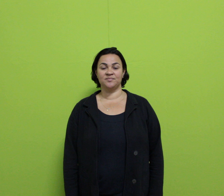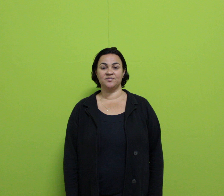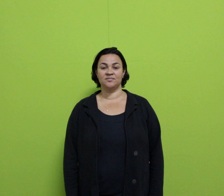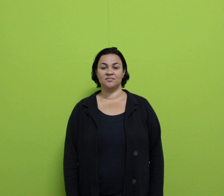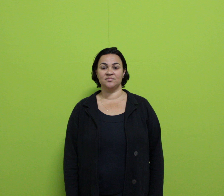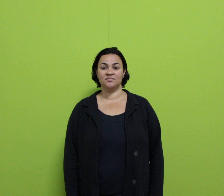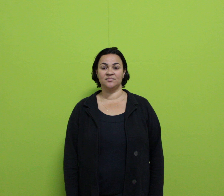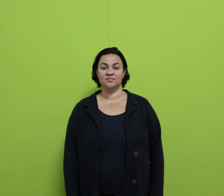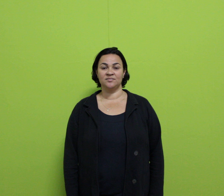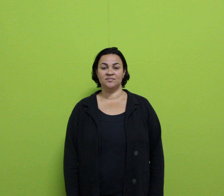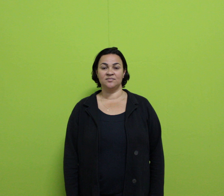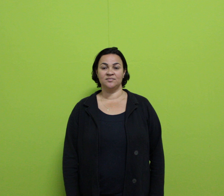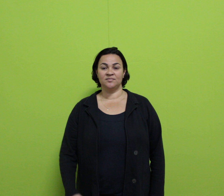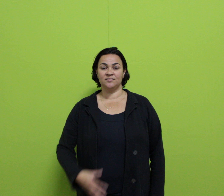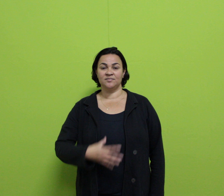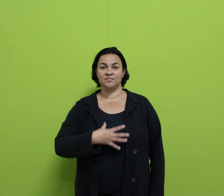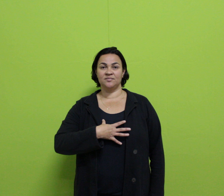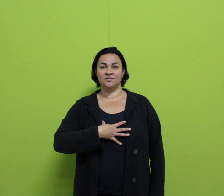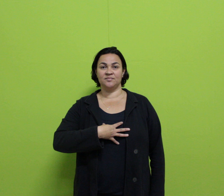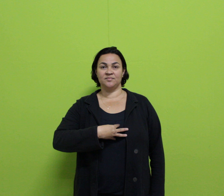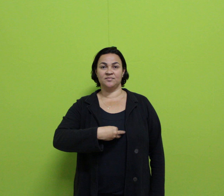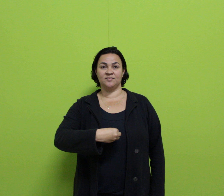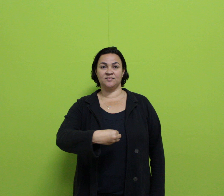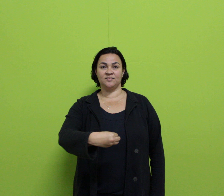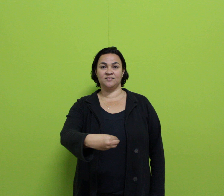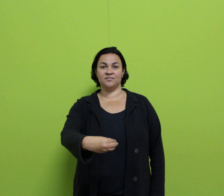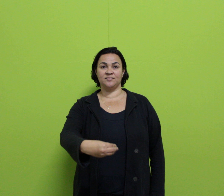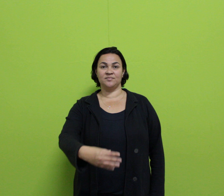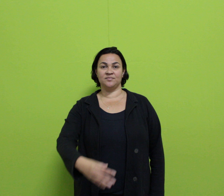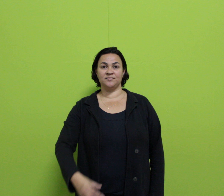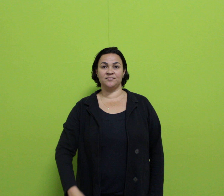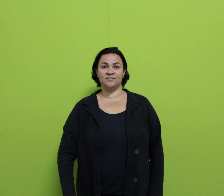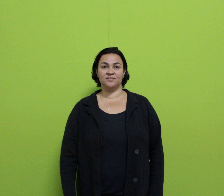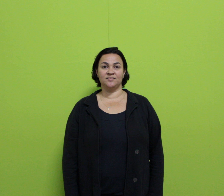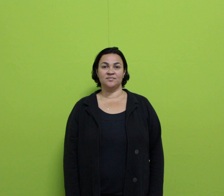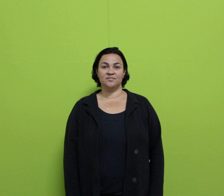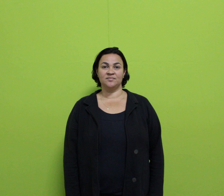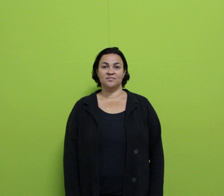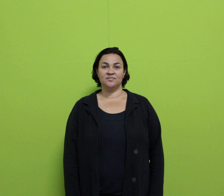filho